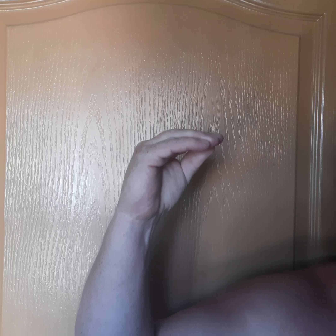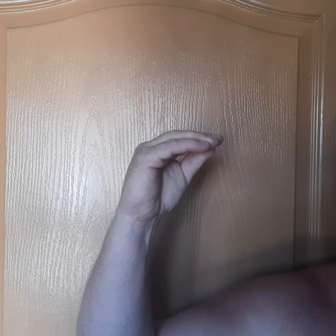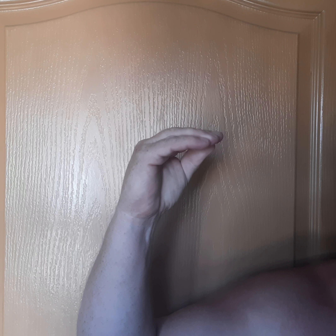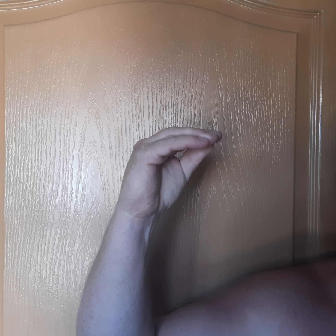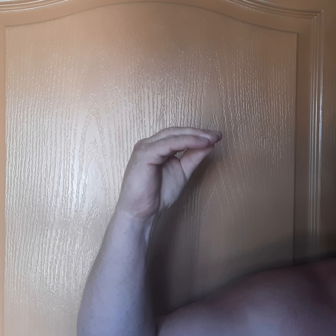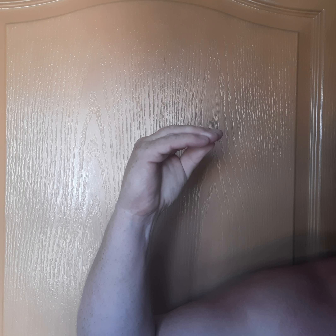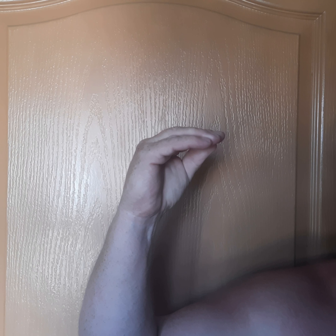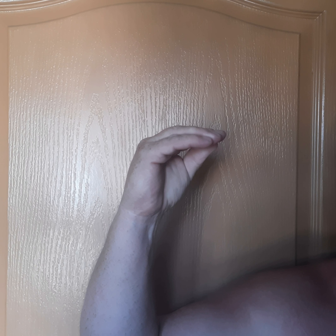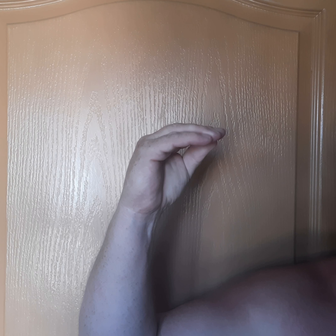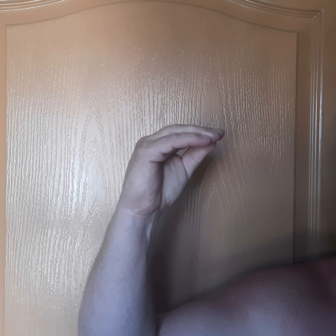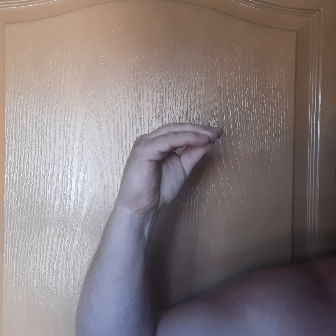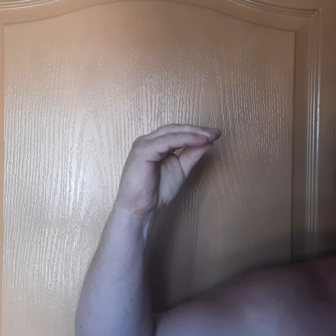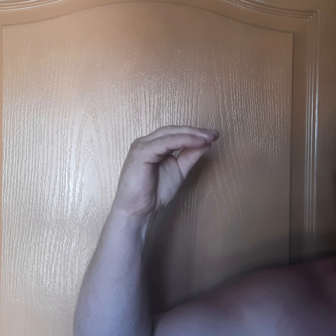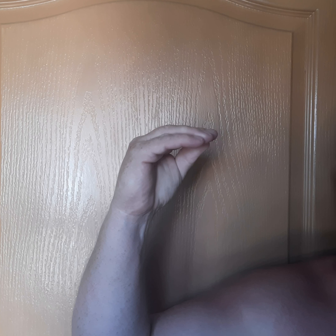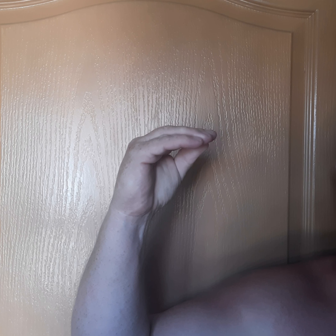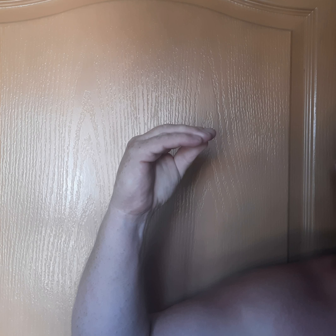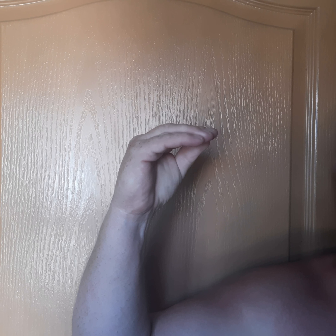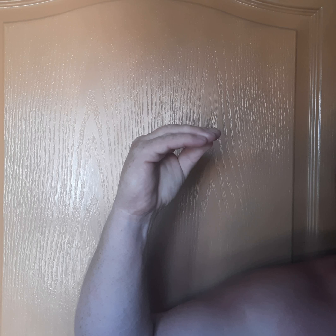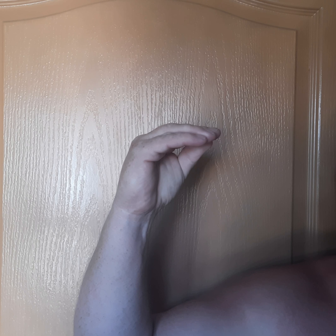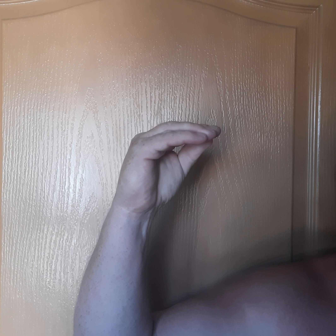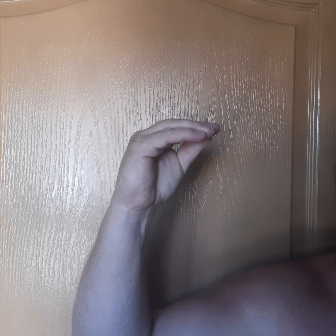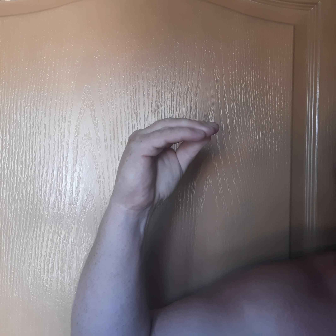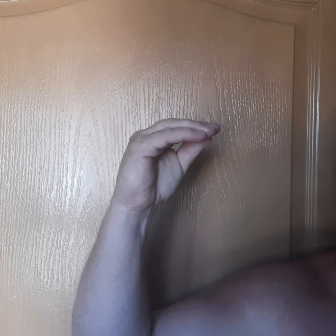Ж